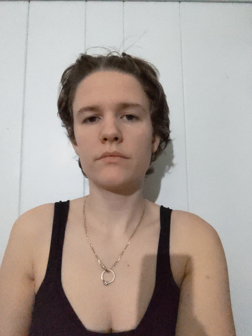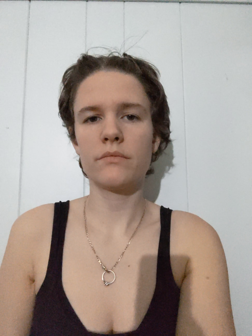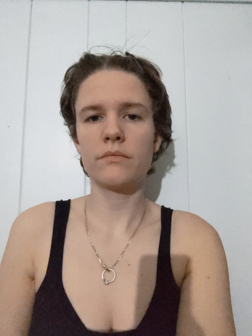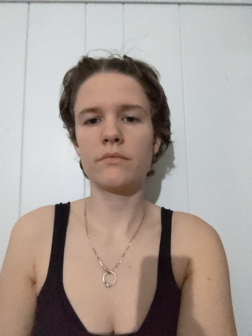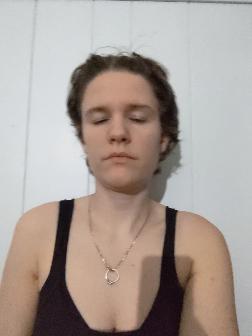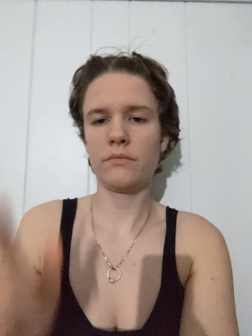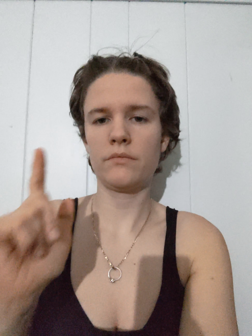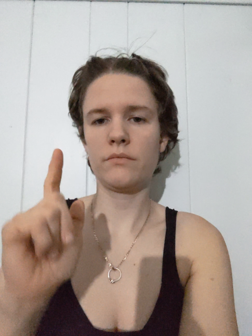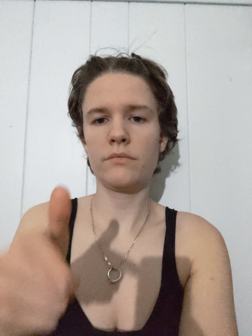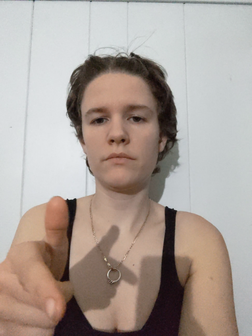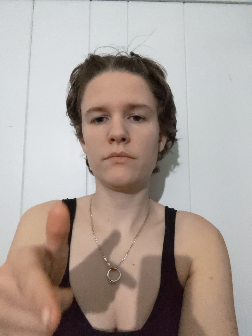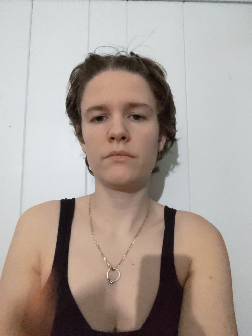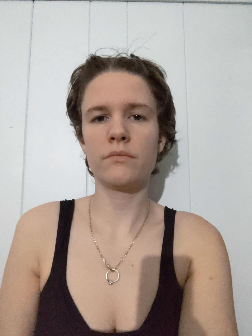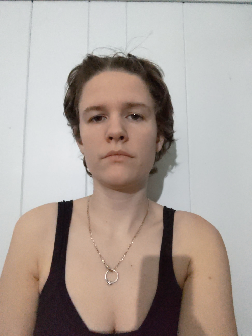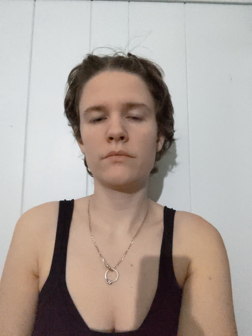later